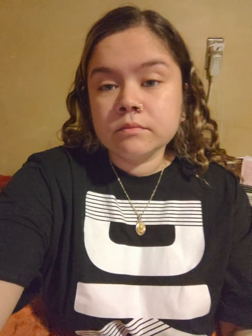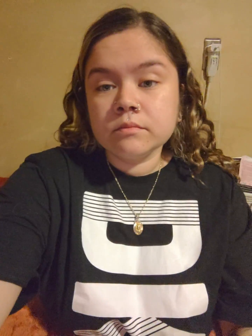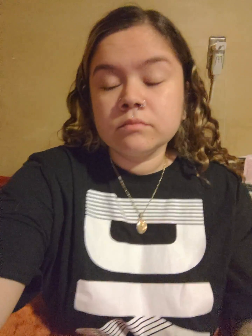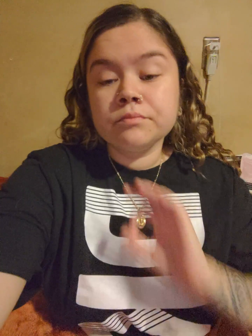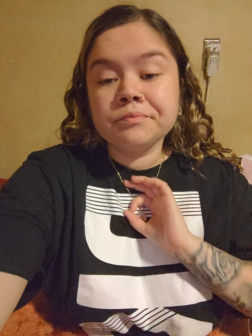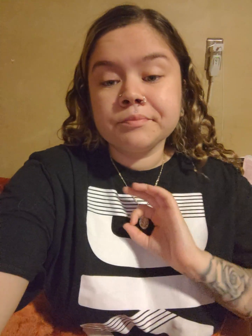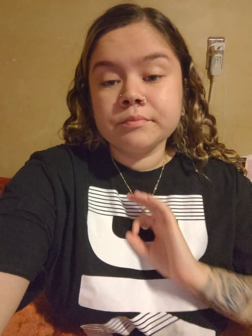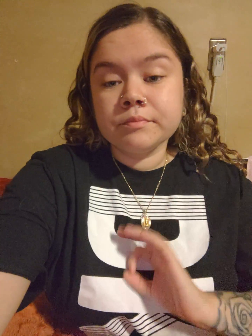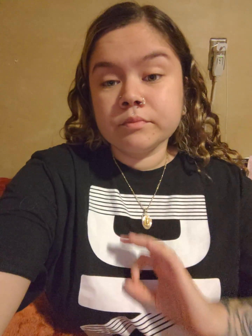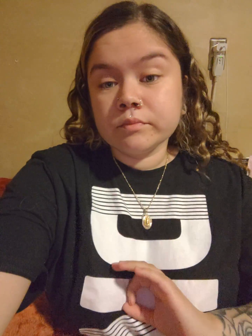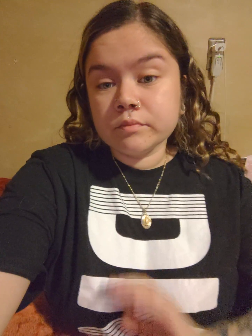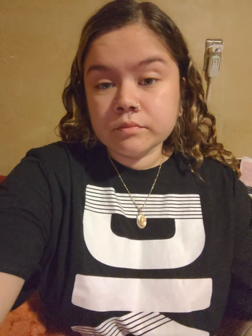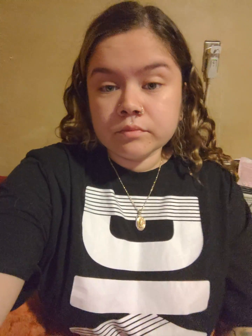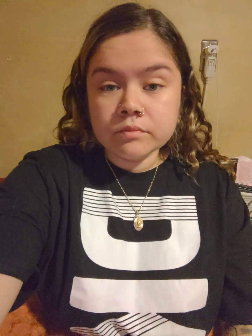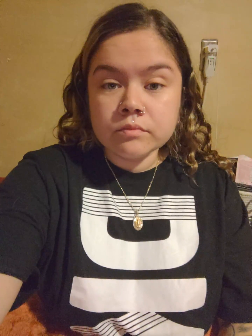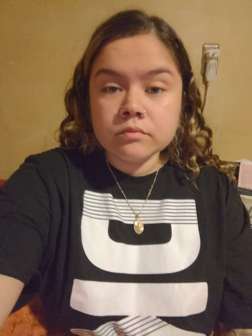button